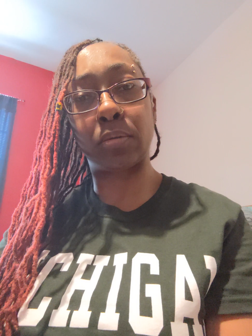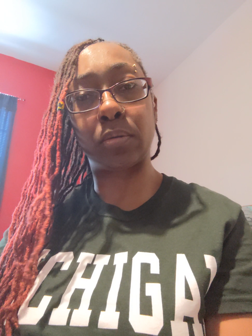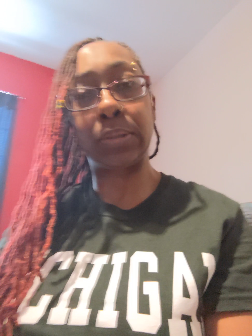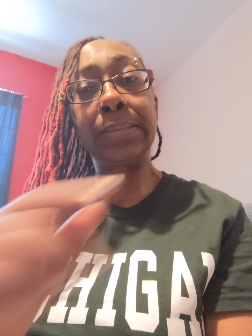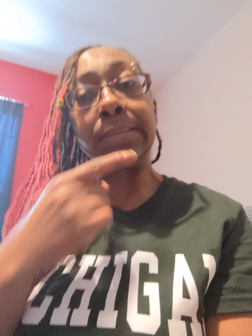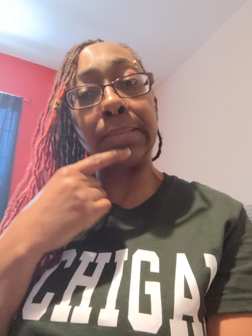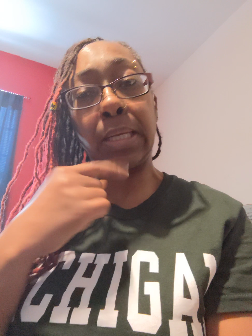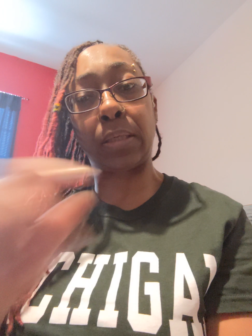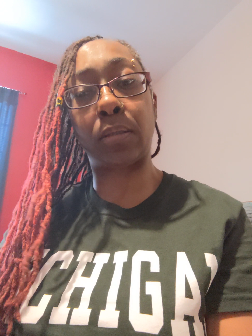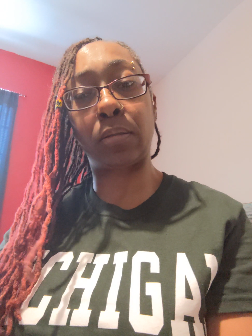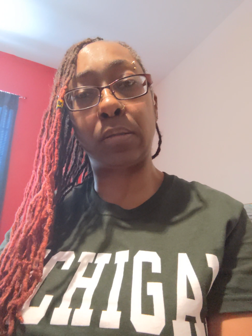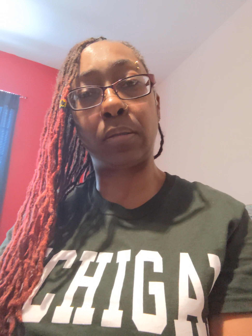say